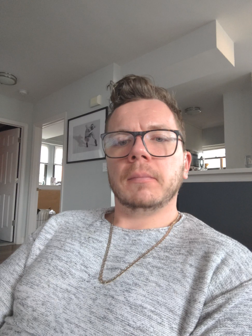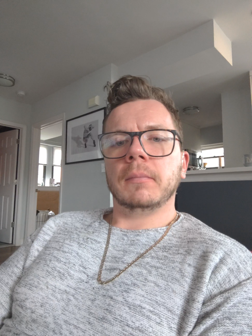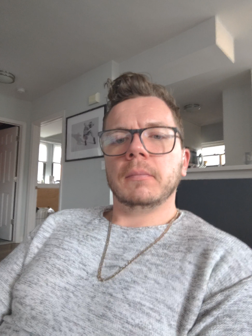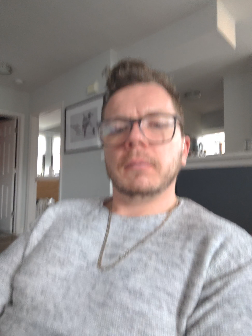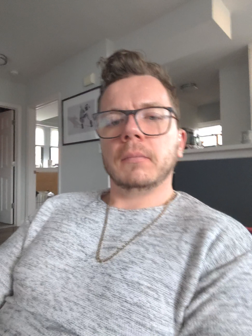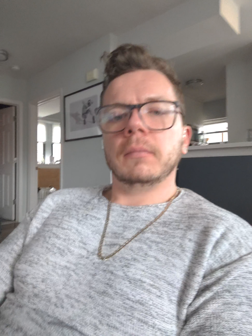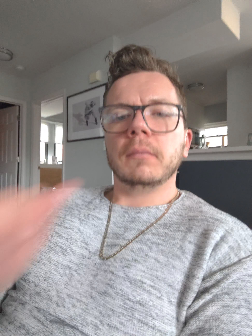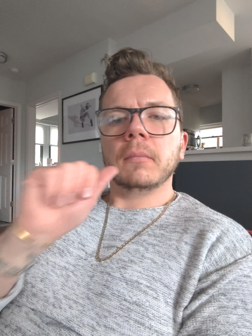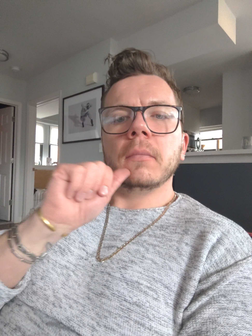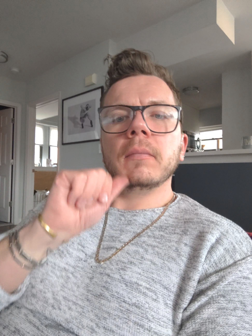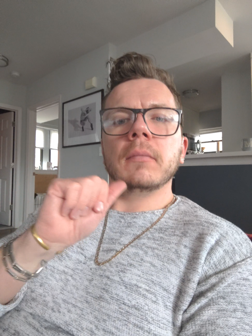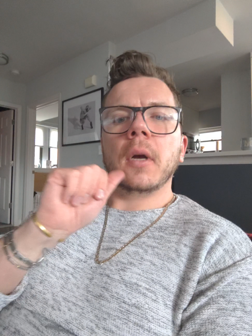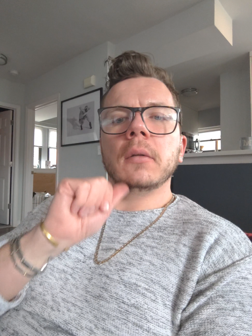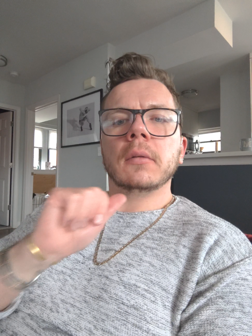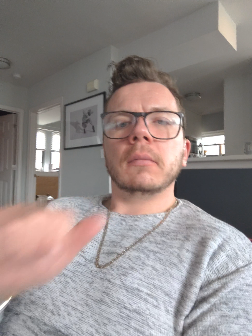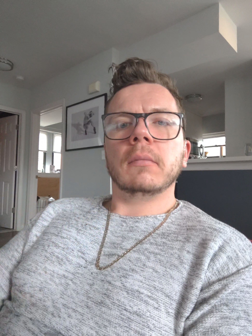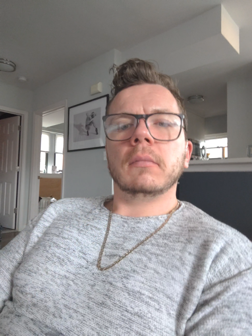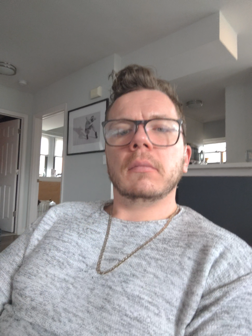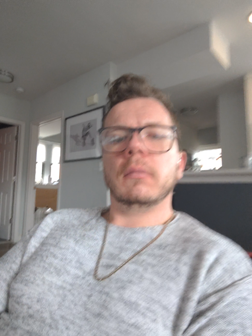aunt